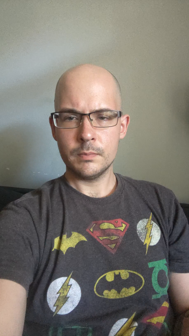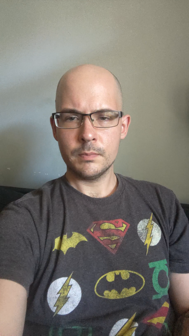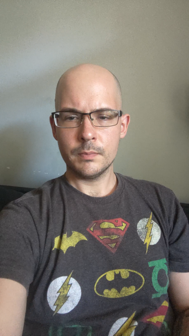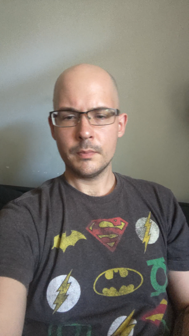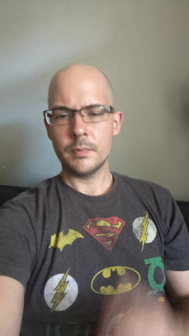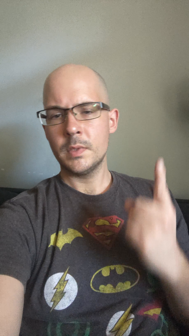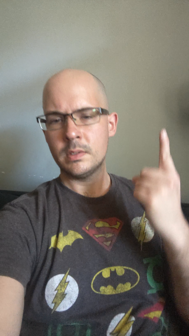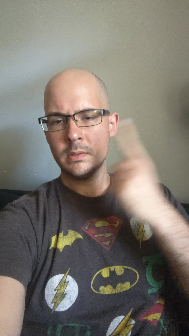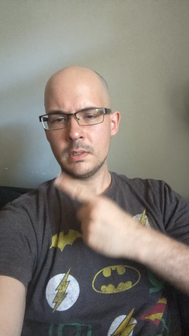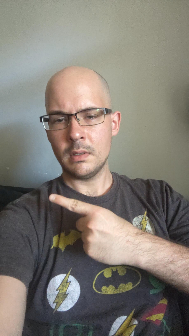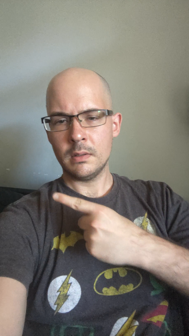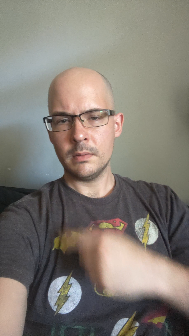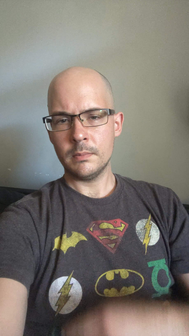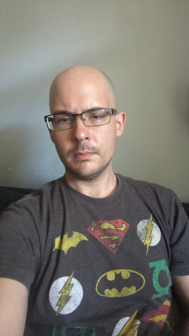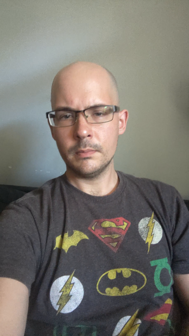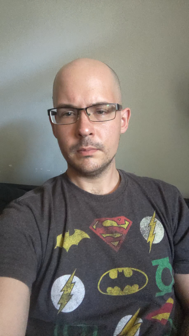day